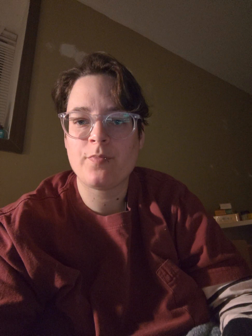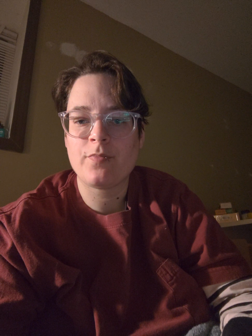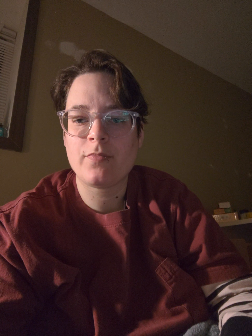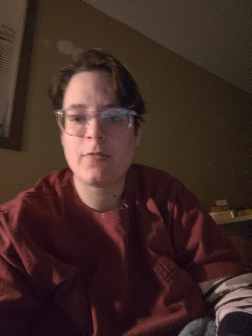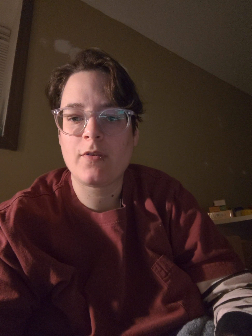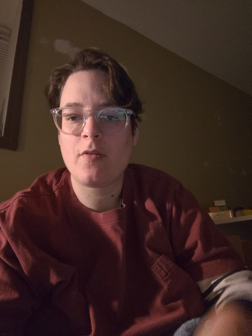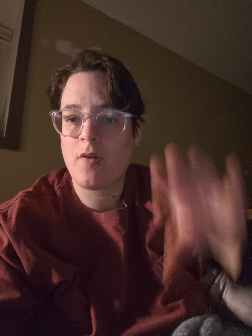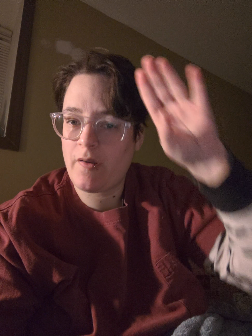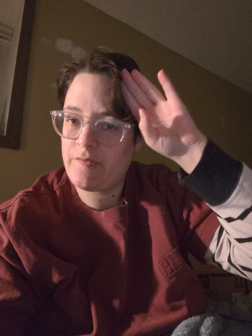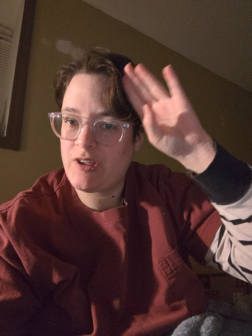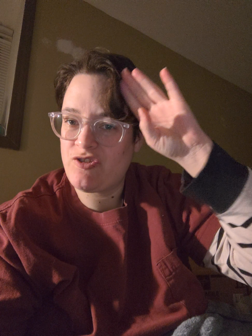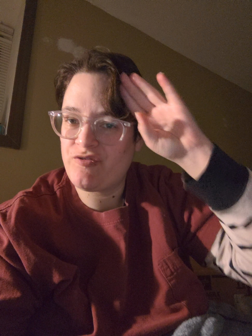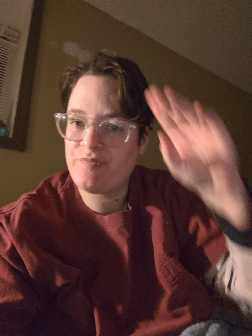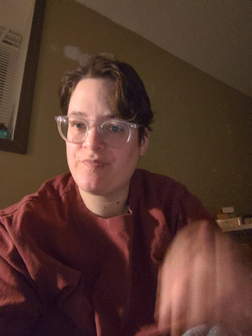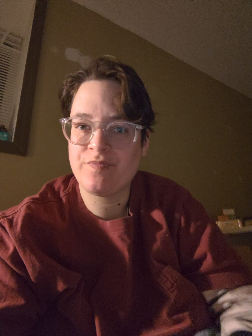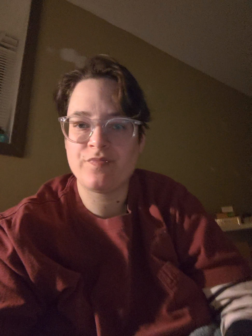fireman